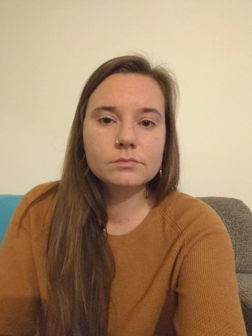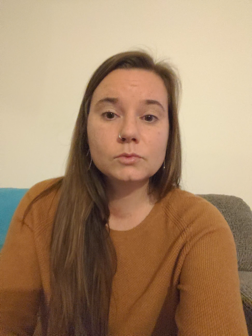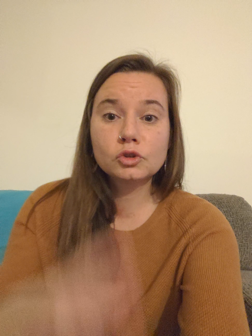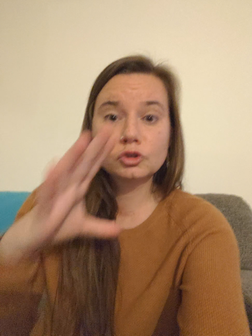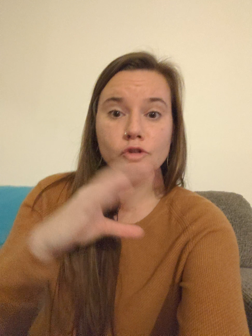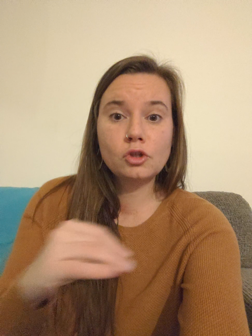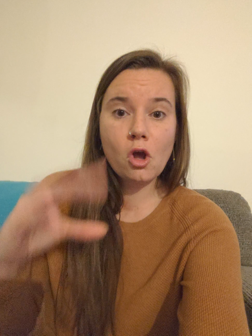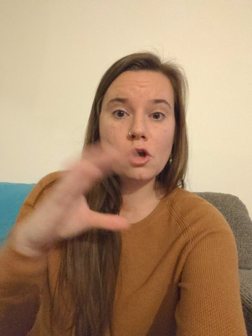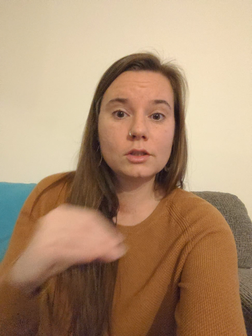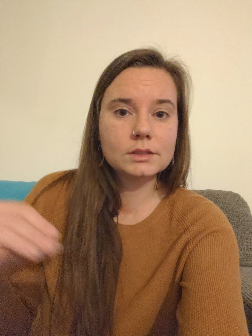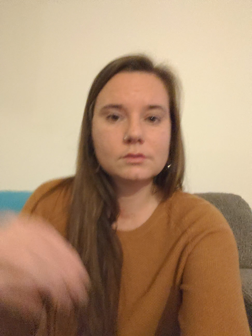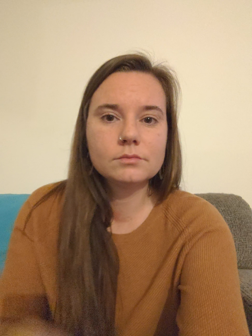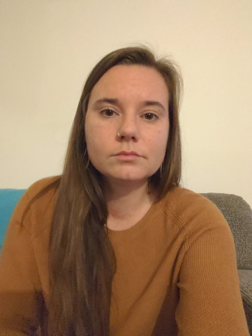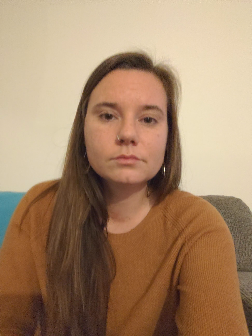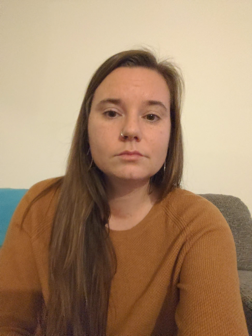story